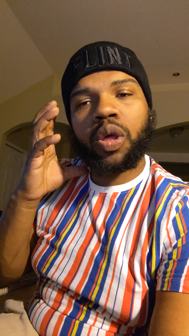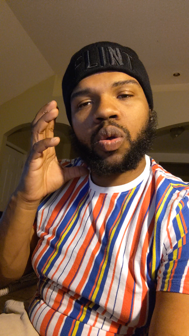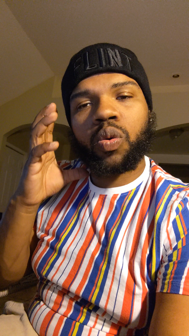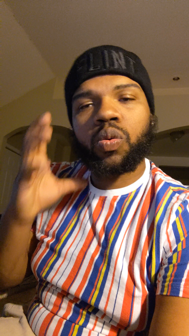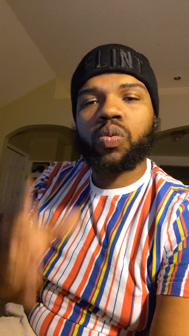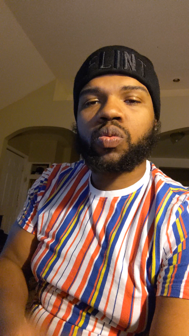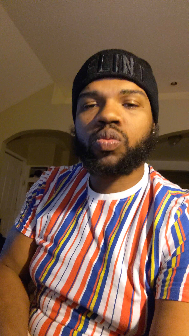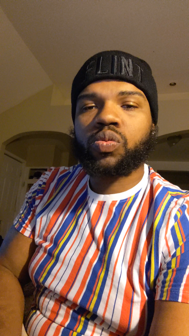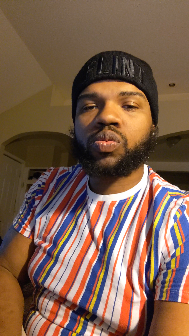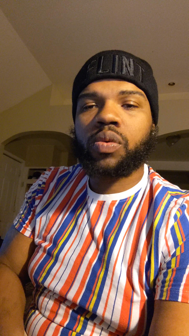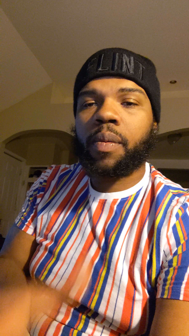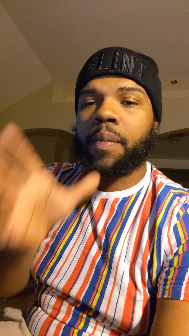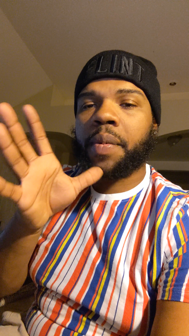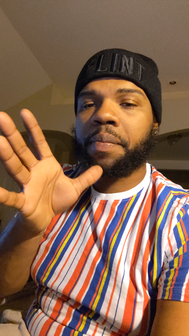mommy